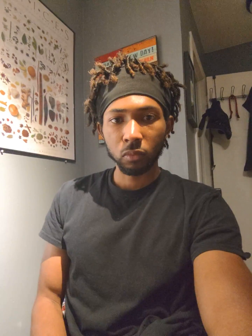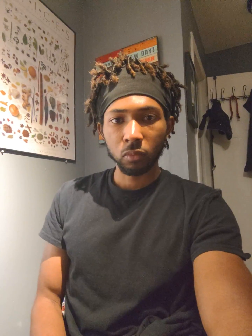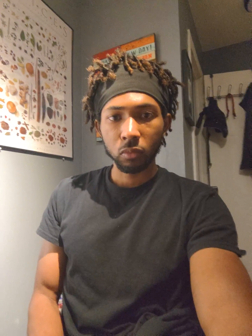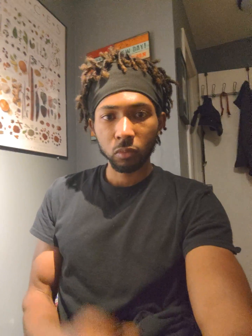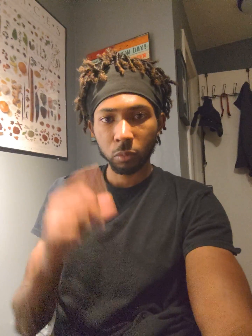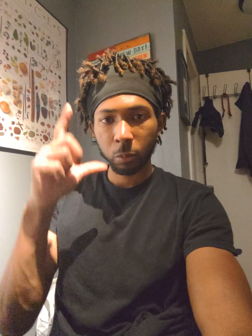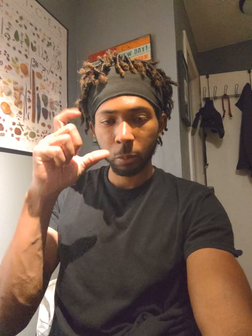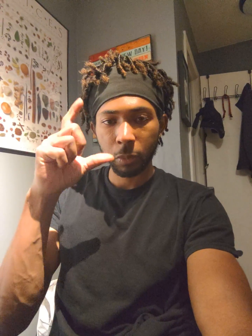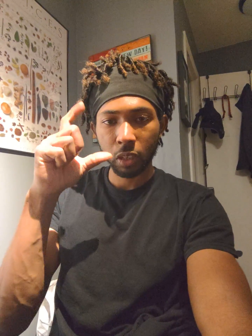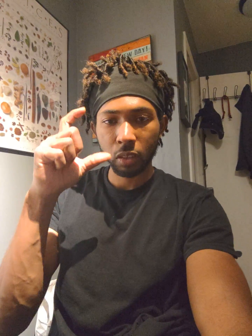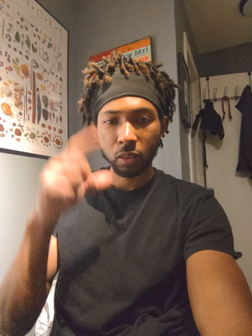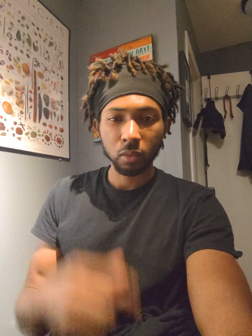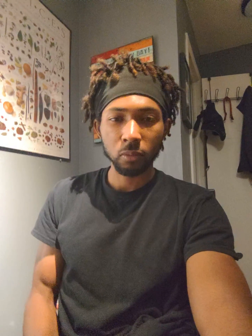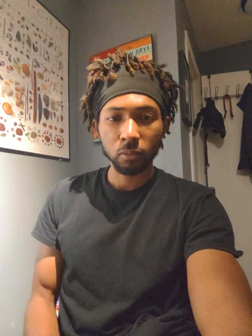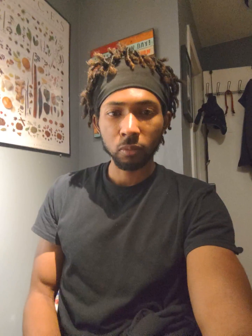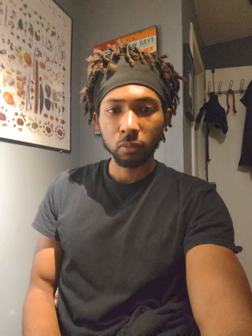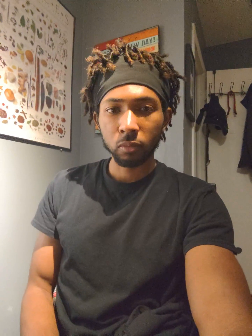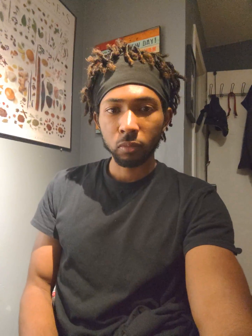camera